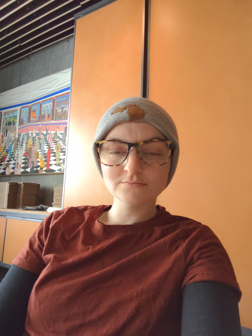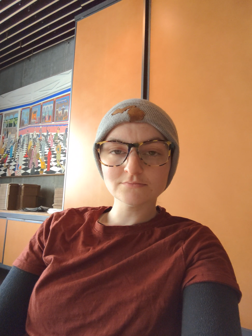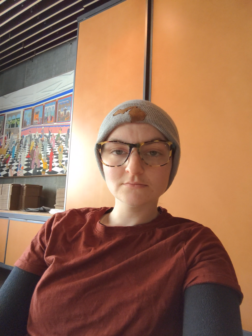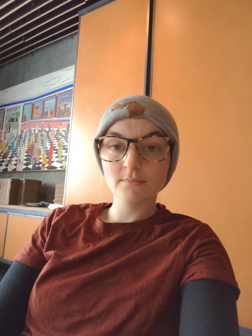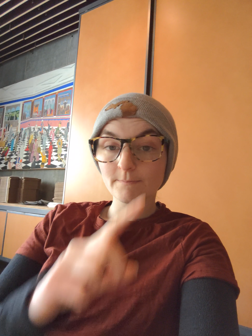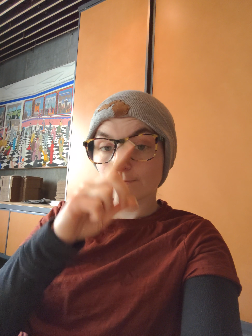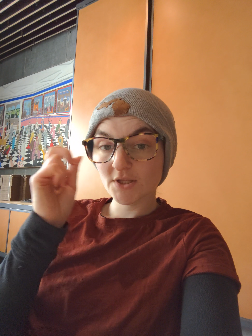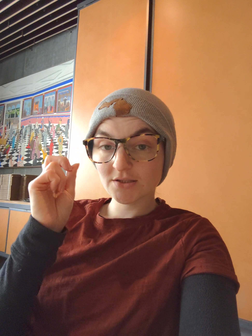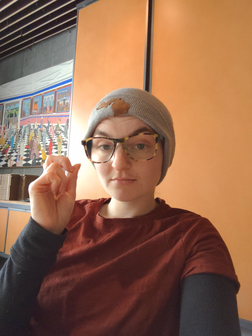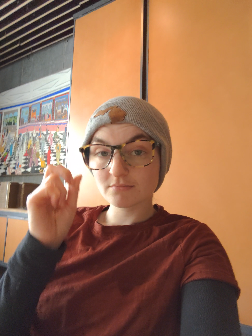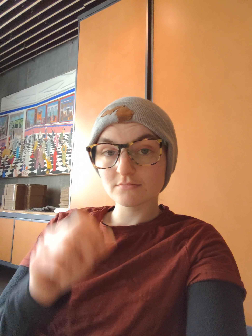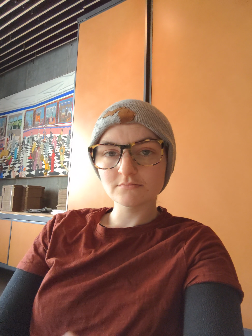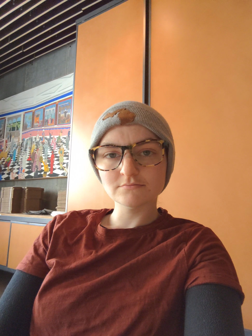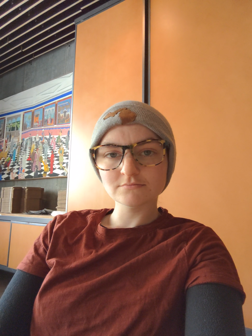because